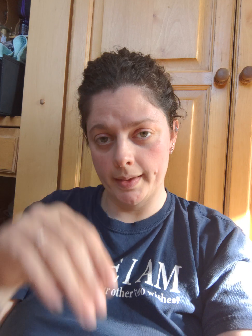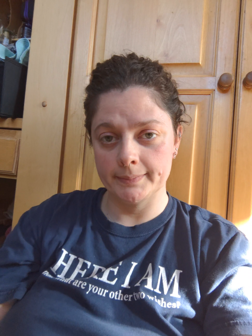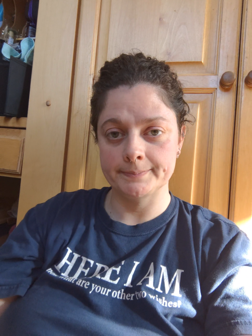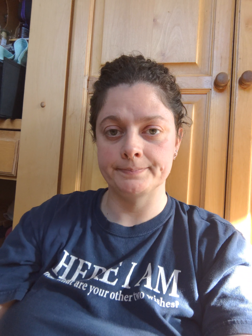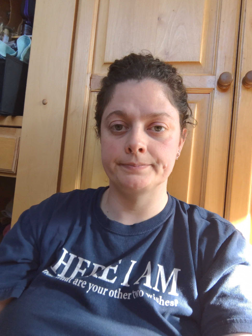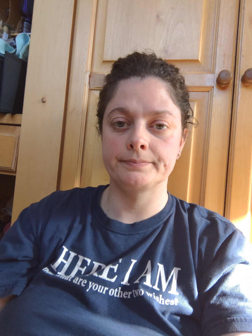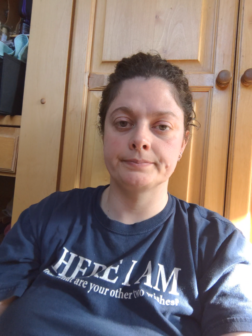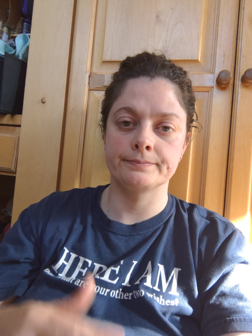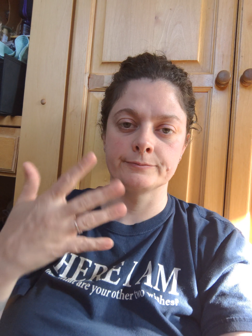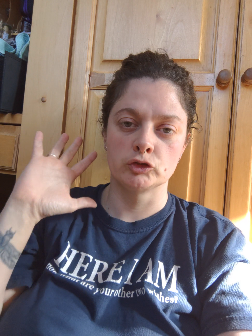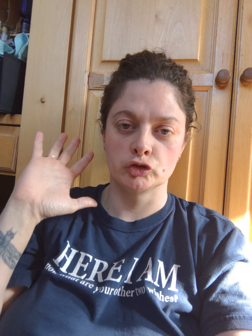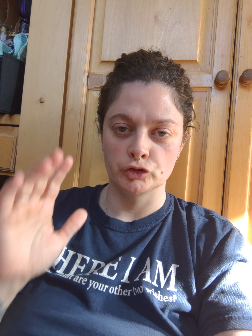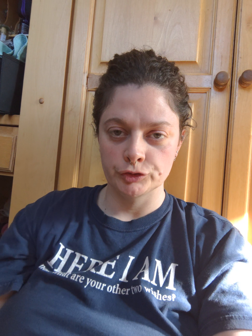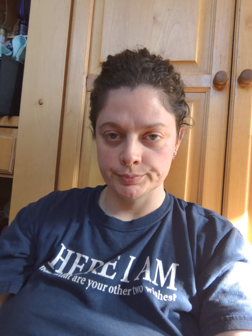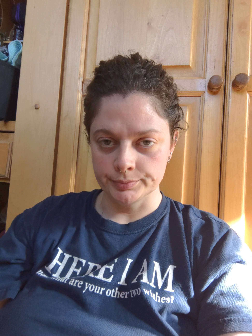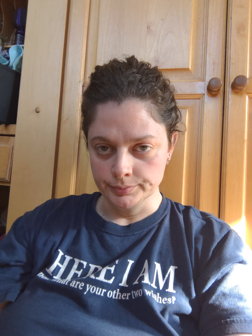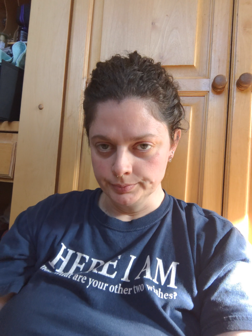finish